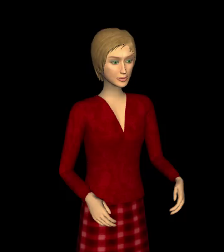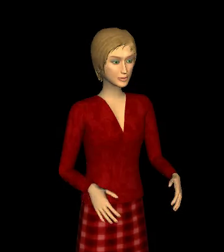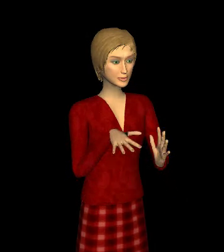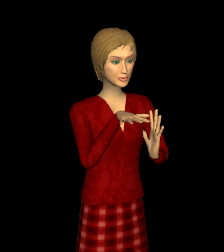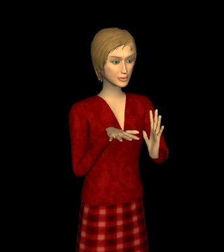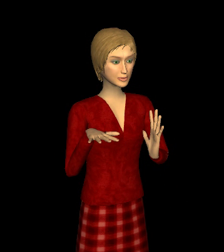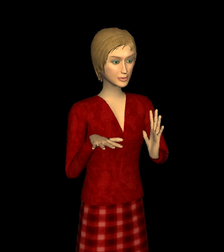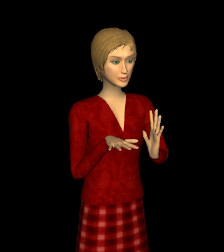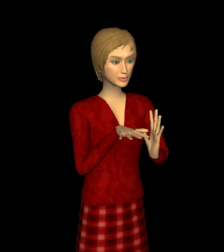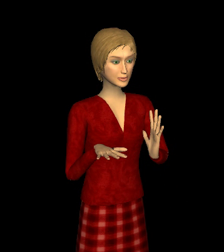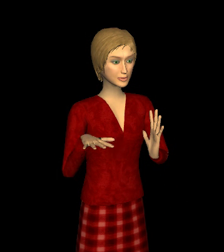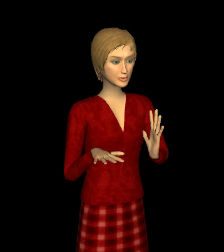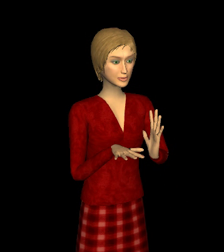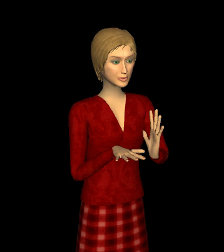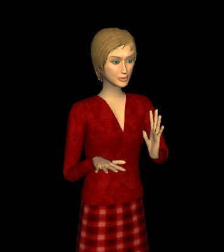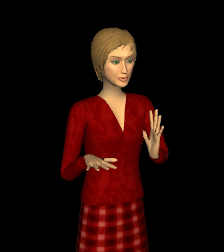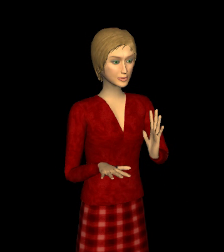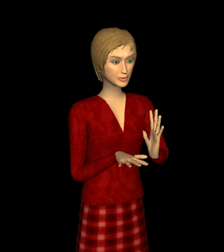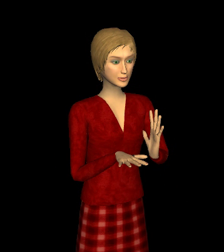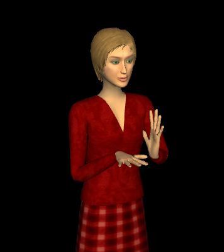خريف